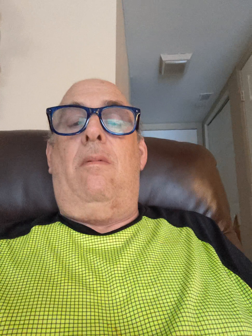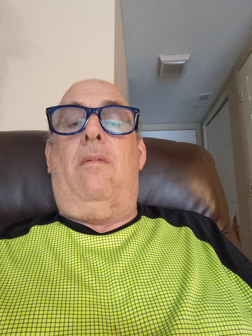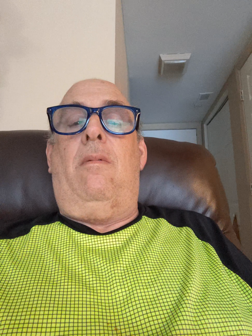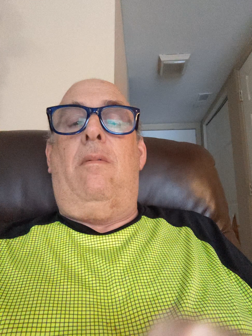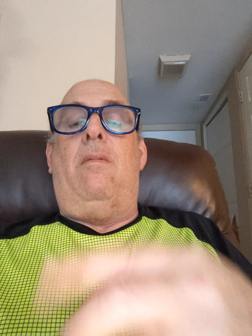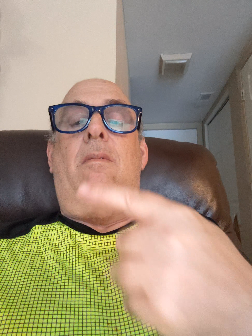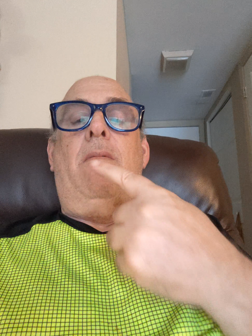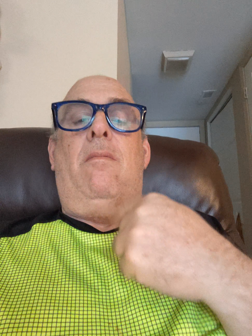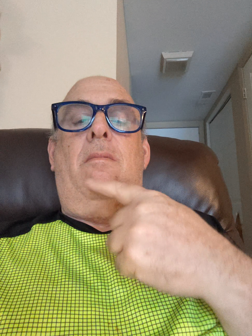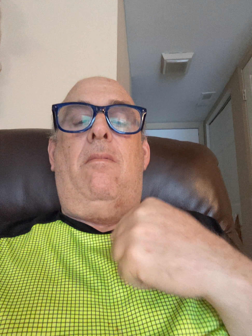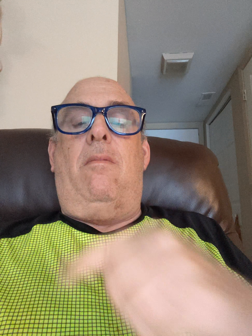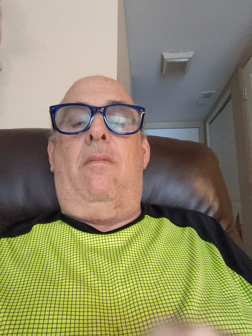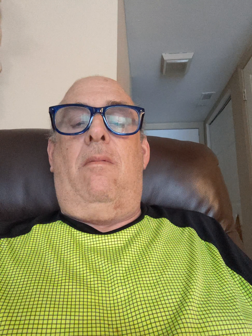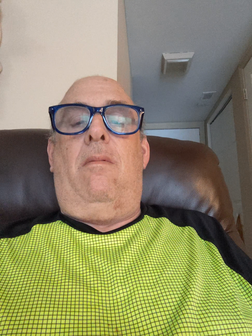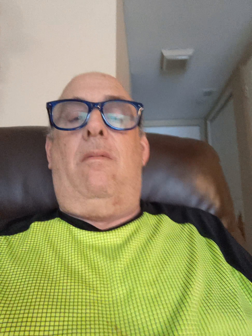red